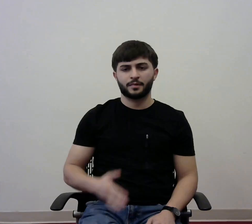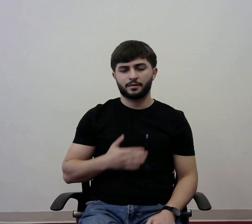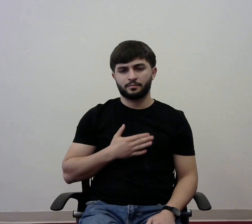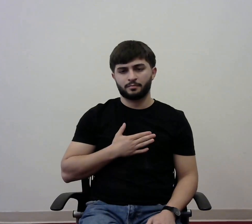mən